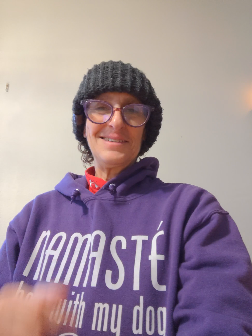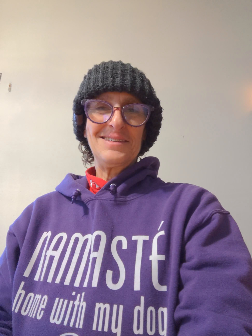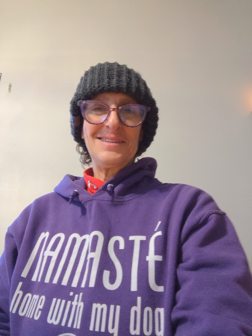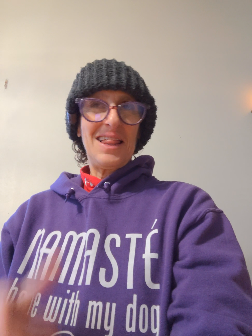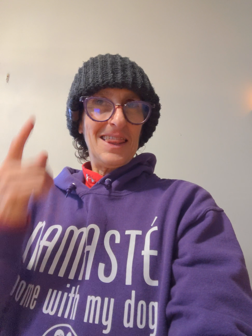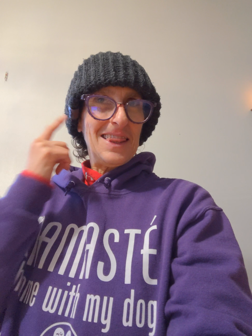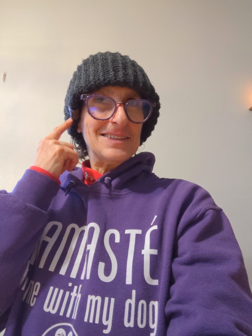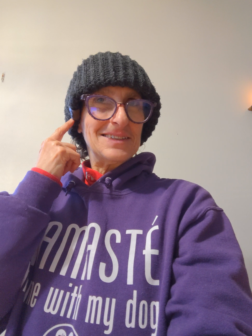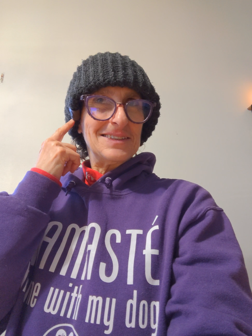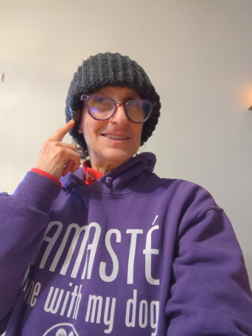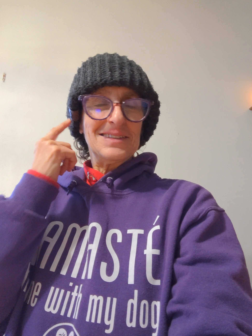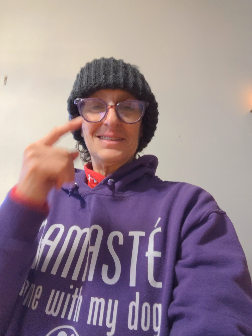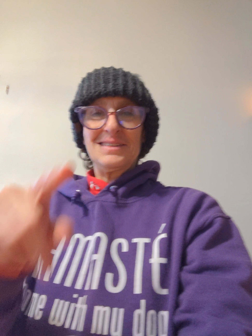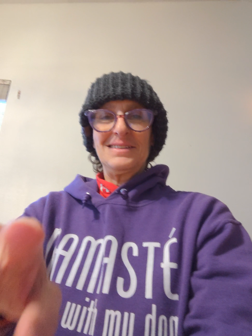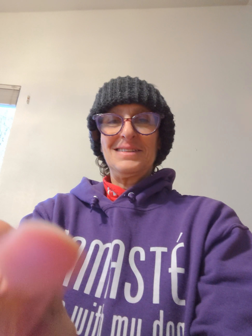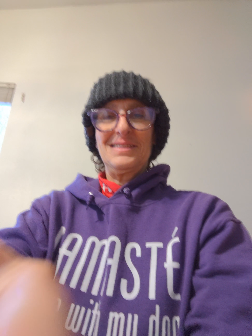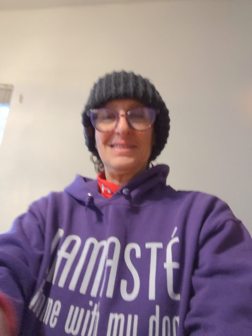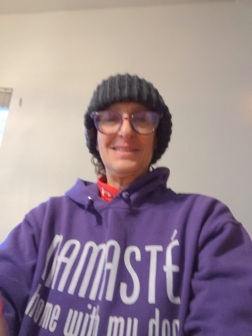listen